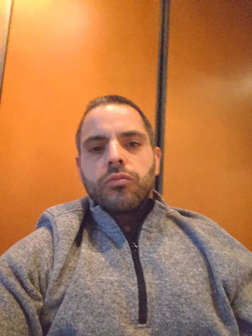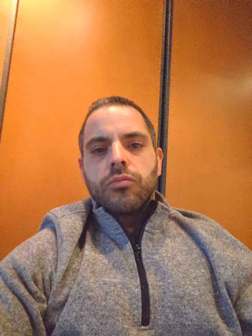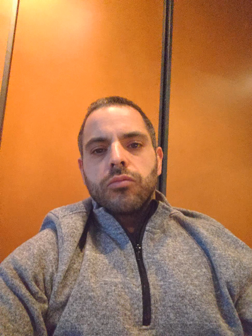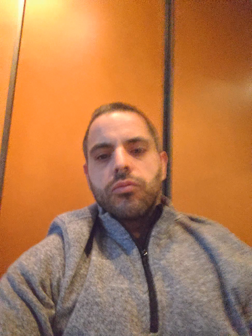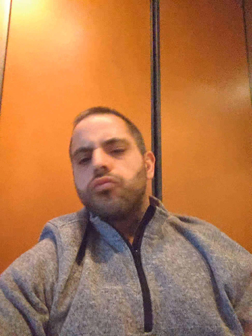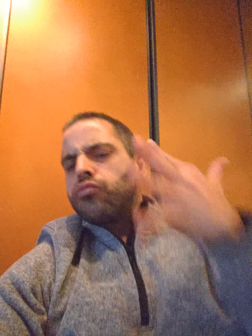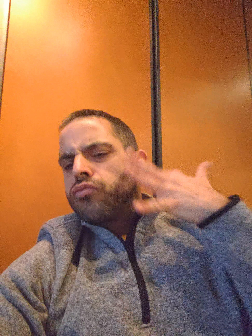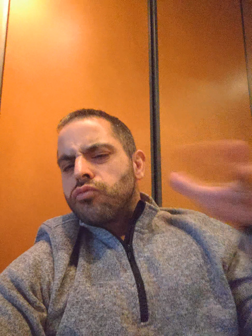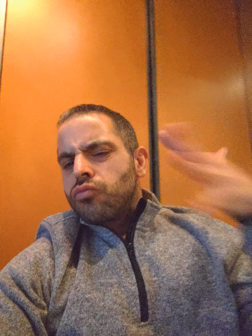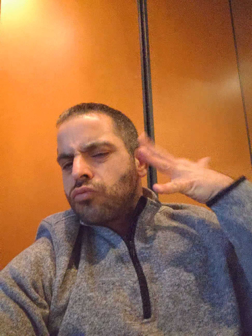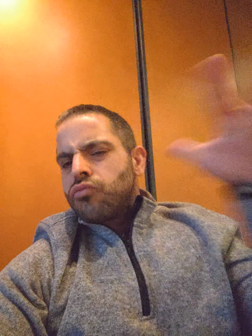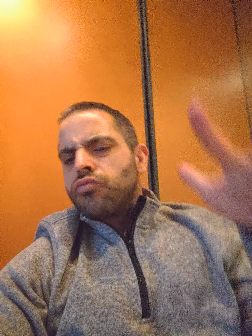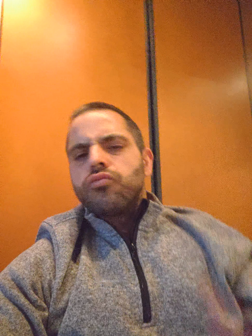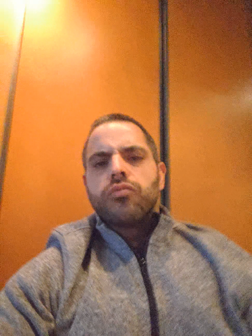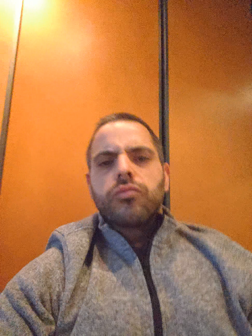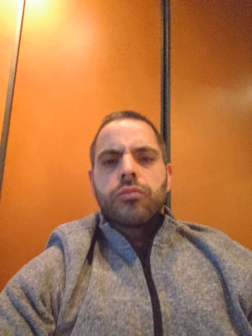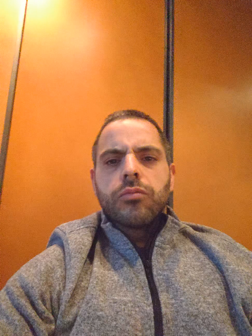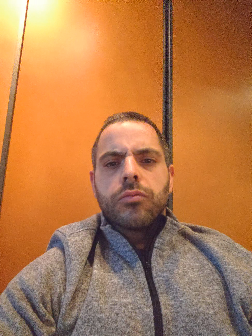noisy